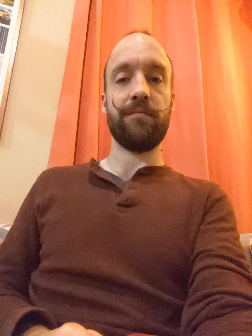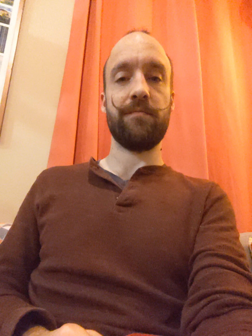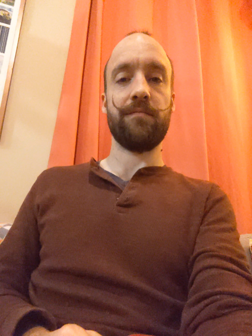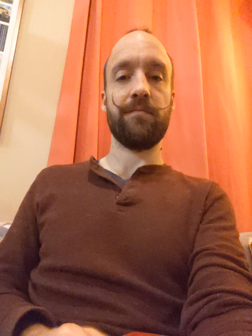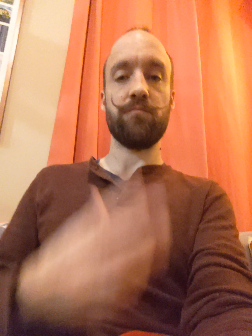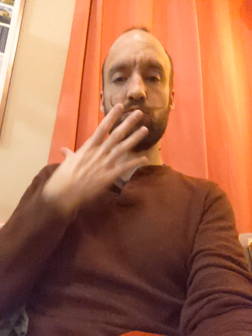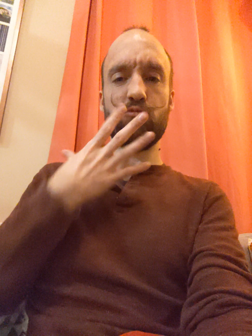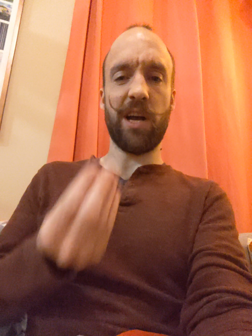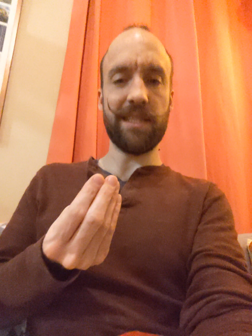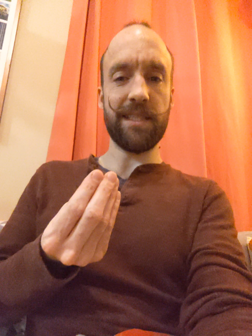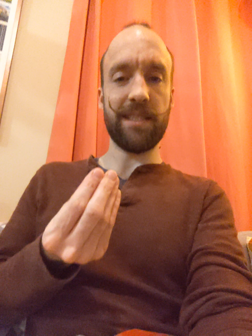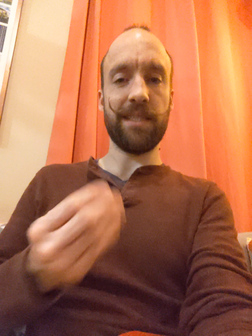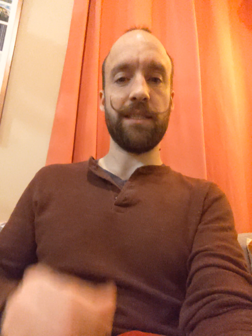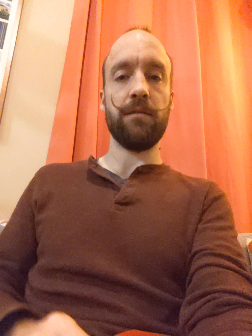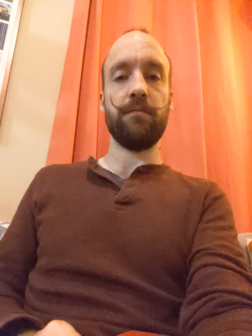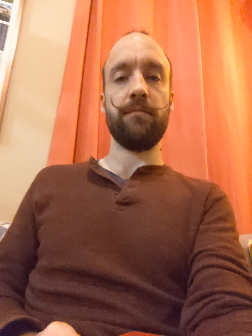wet